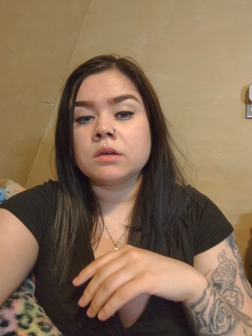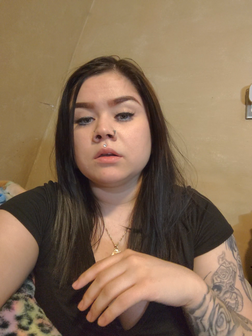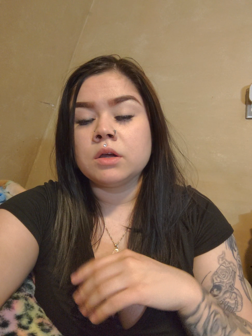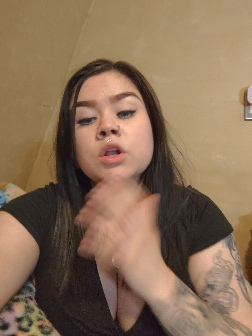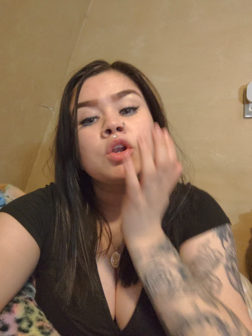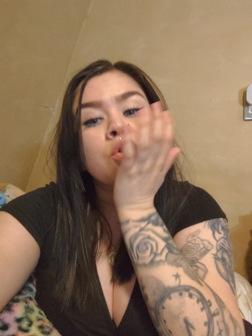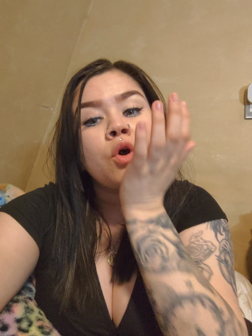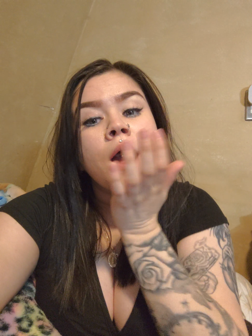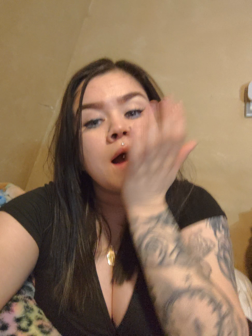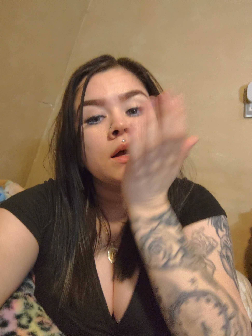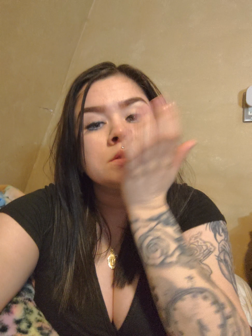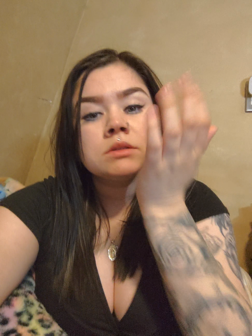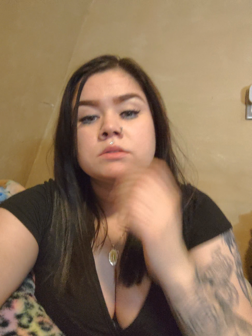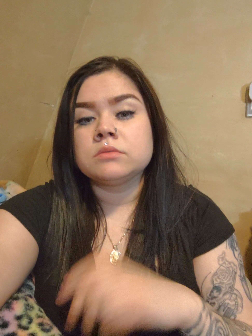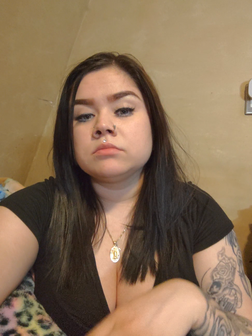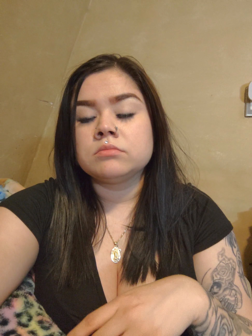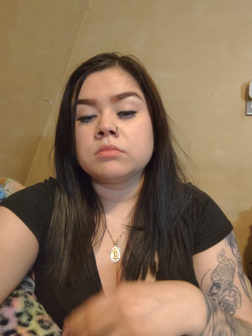grass